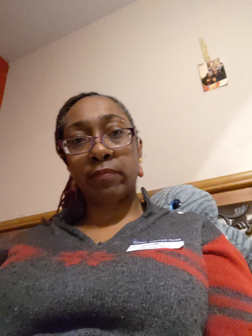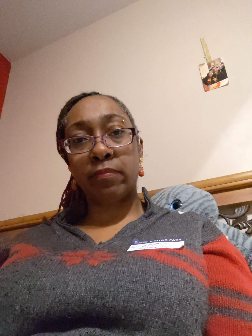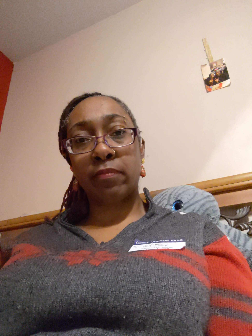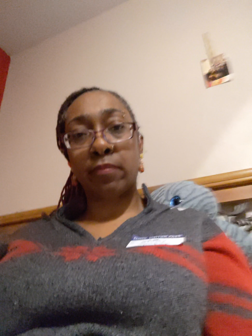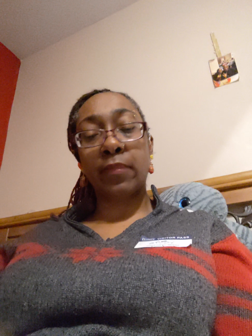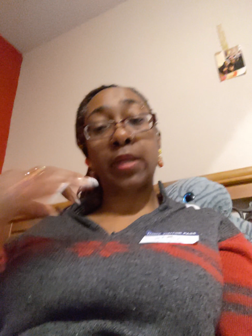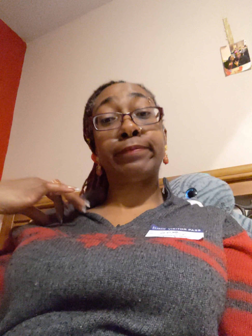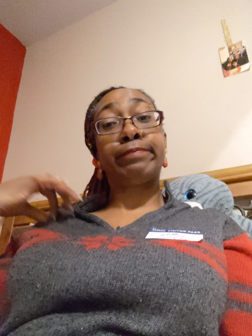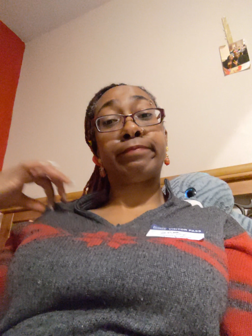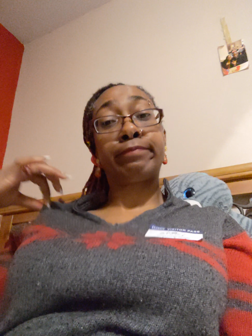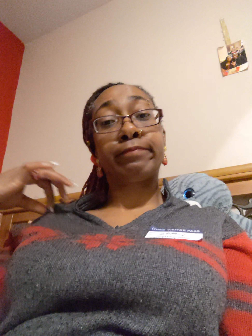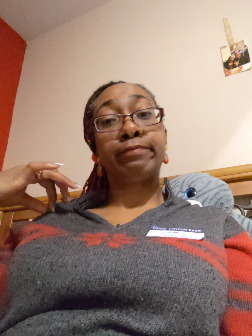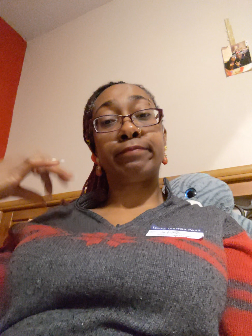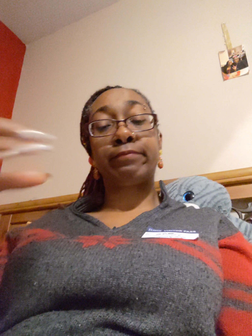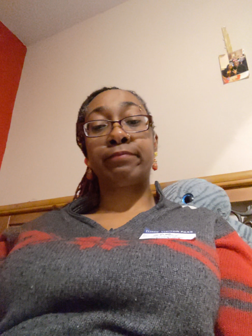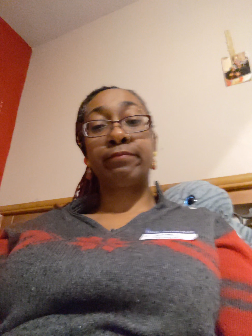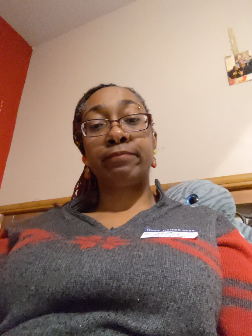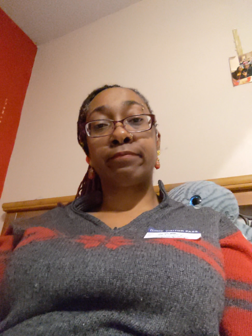shirt